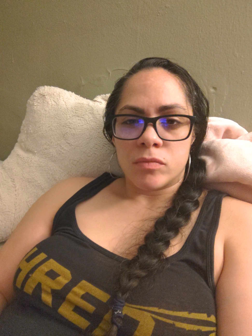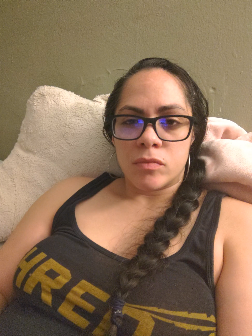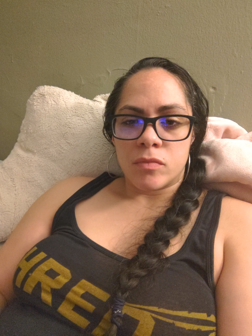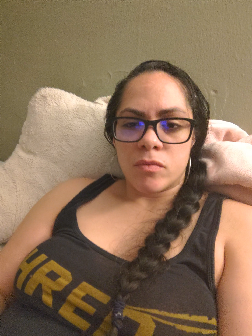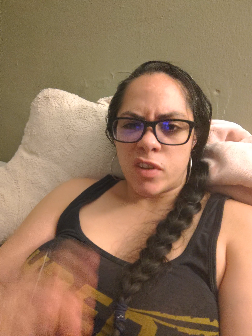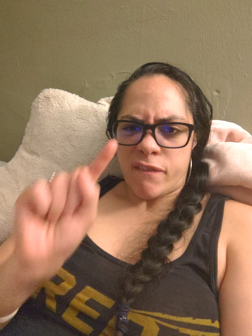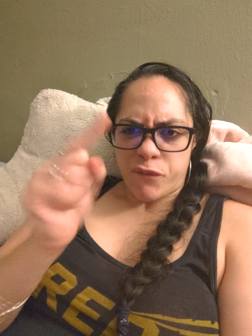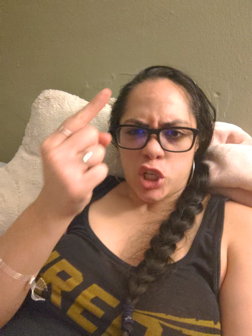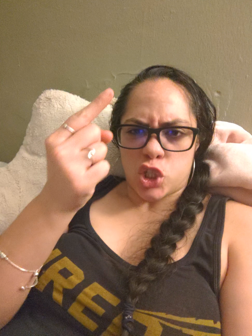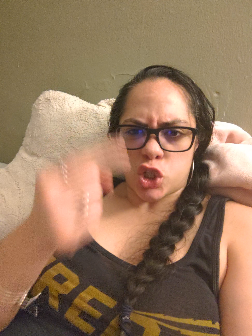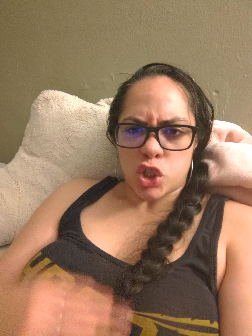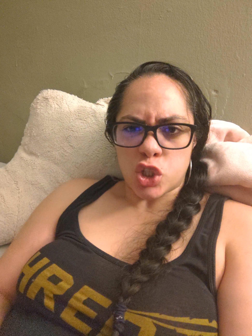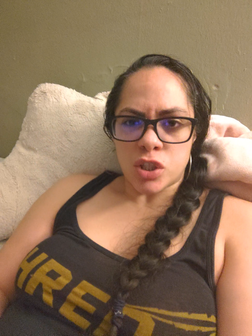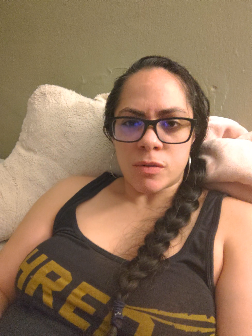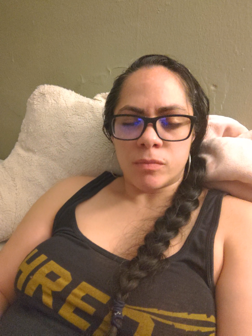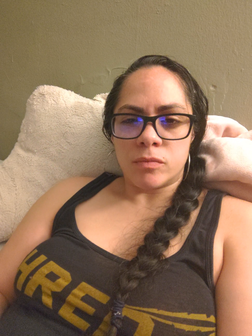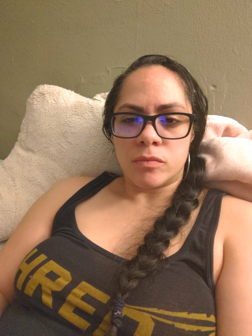first